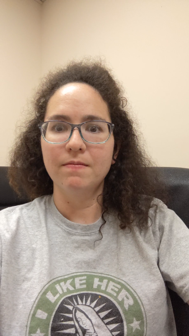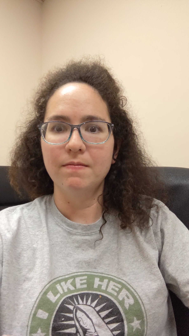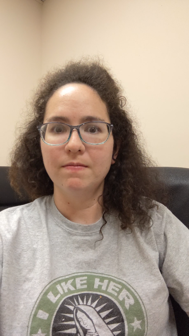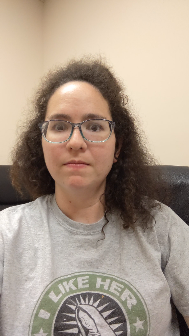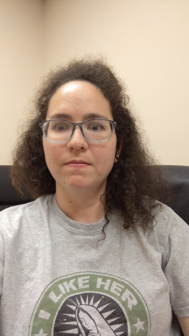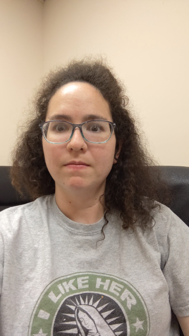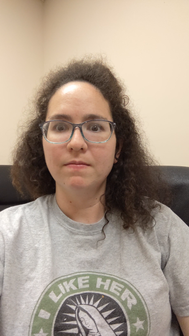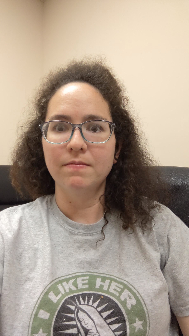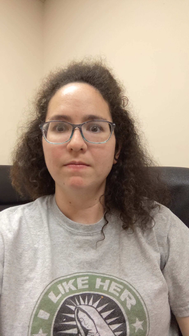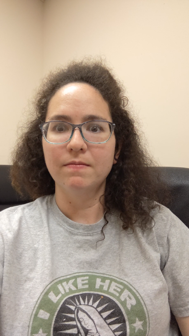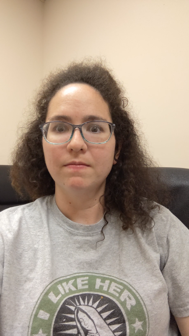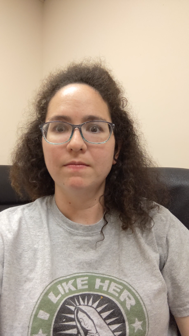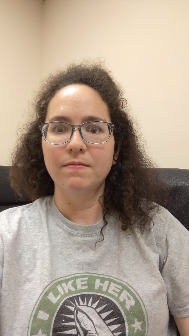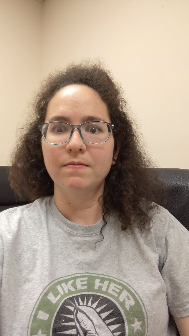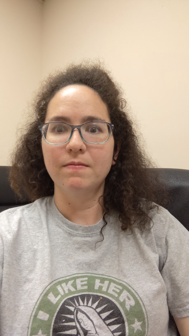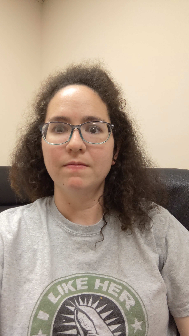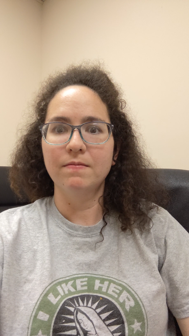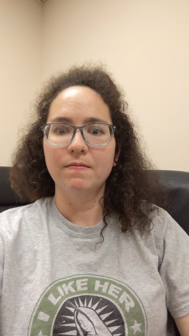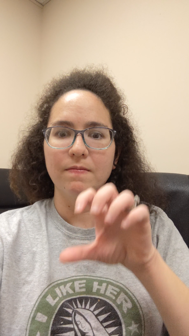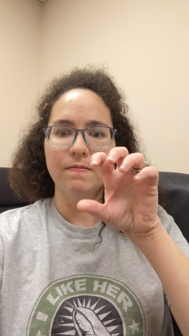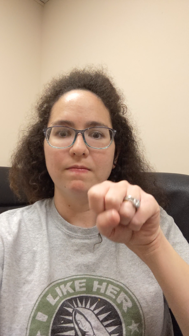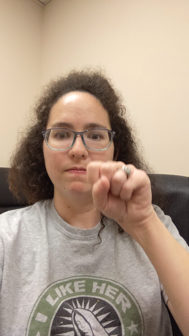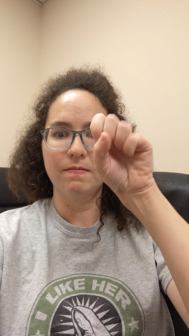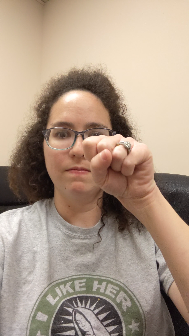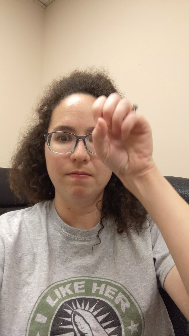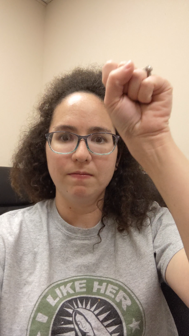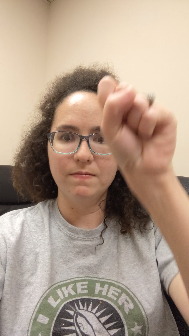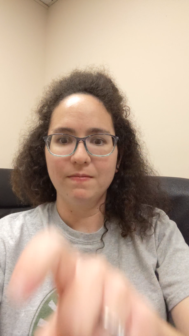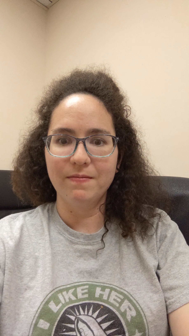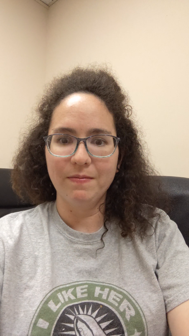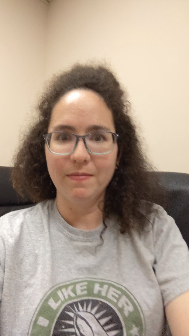ladder